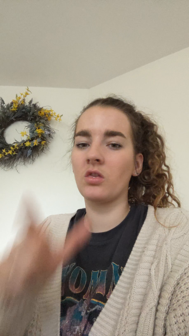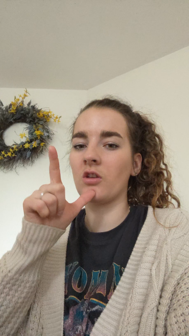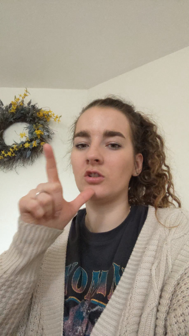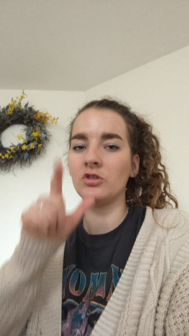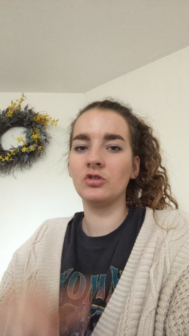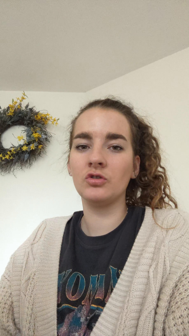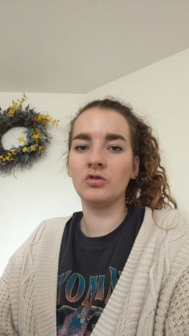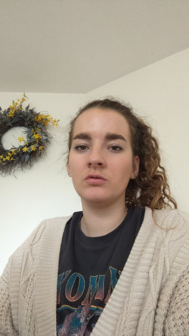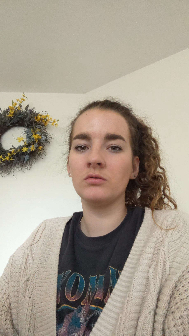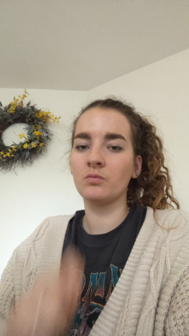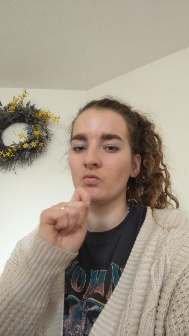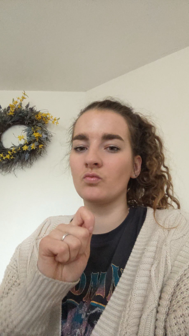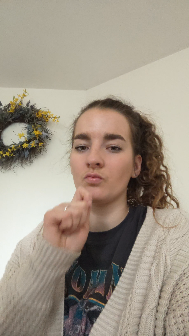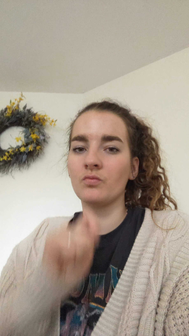popsicle